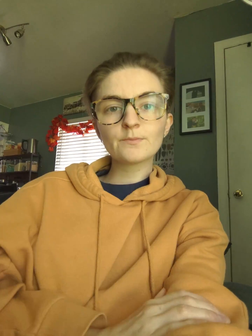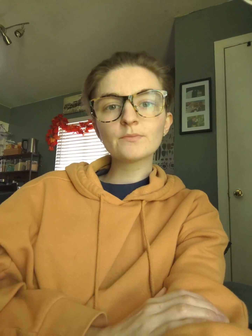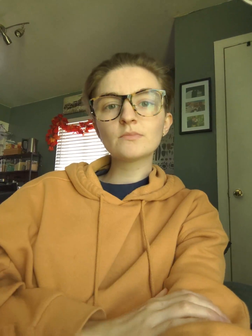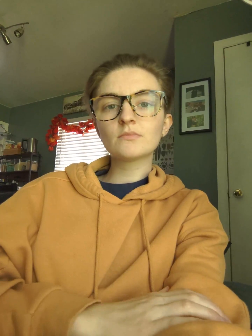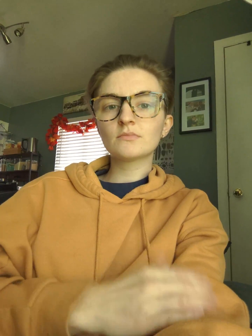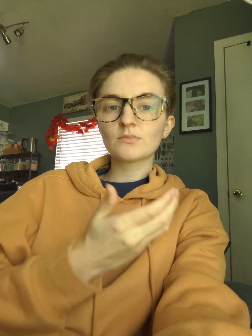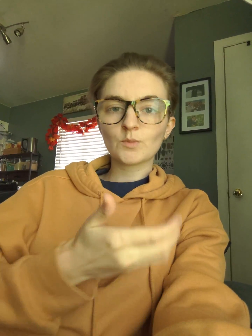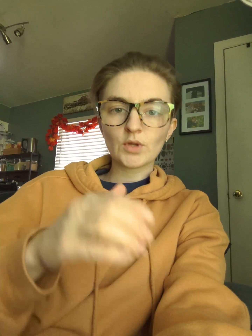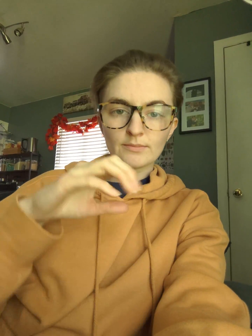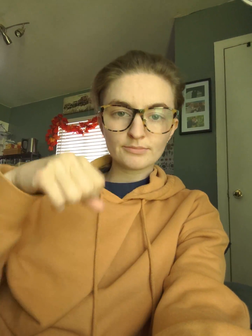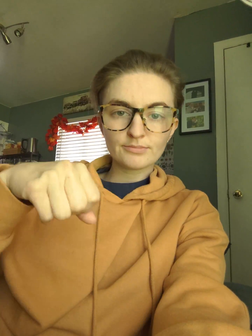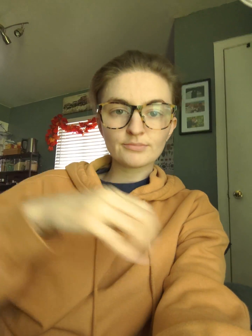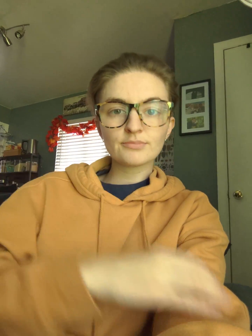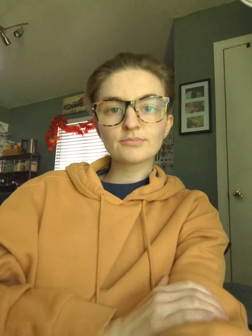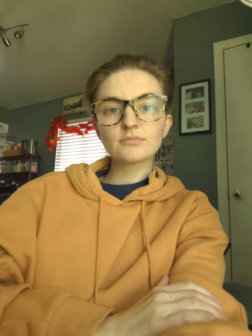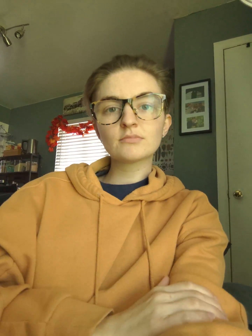basket